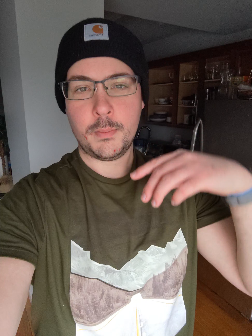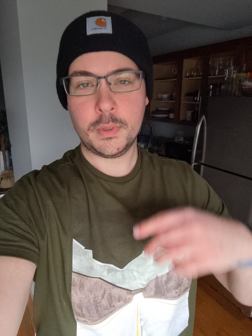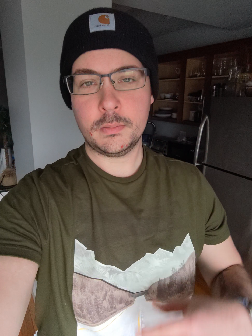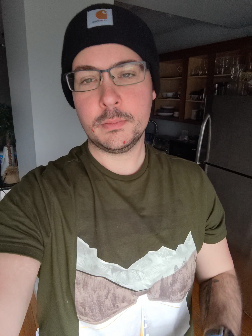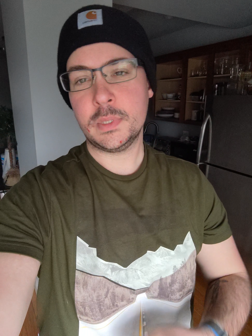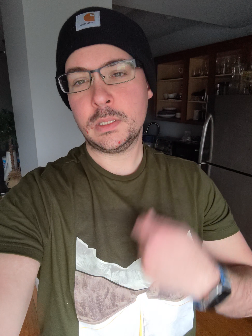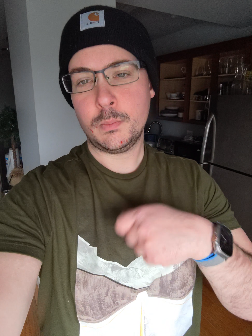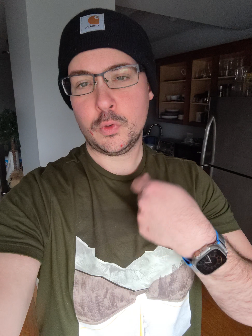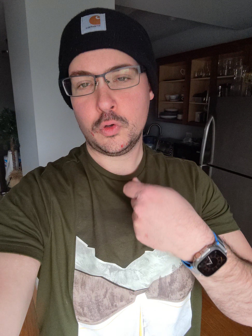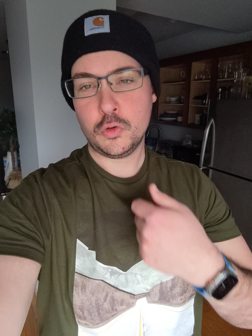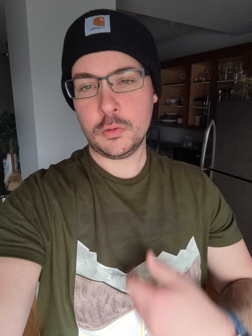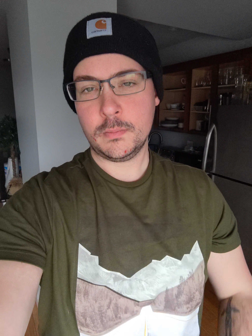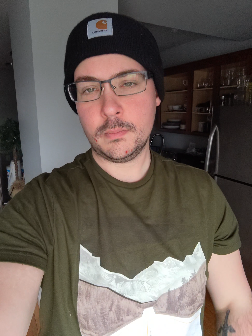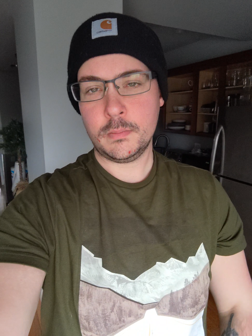zipper